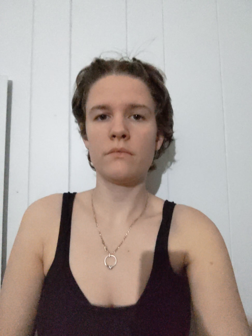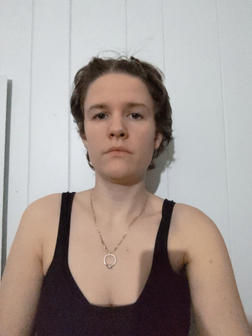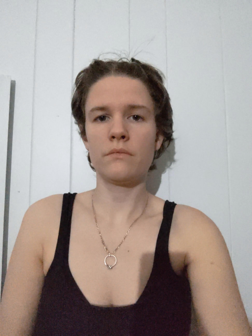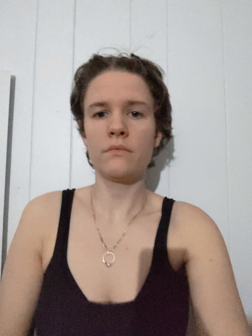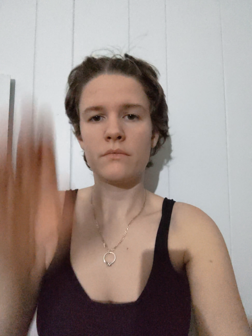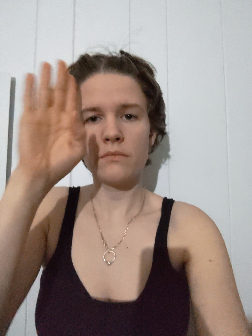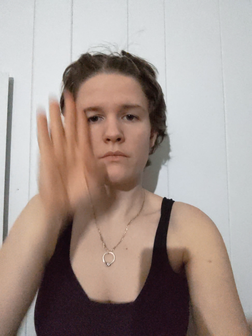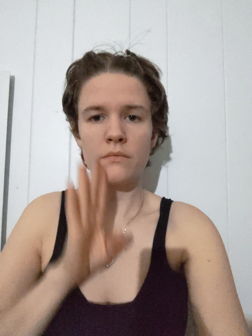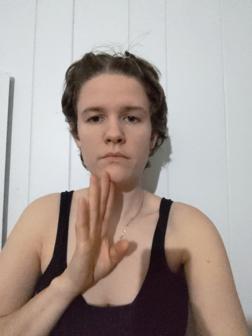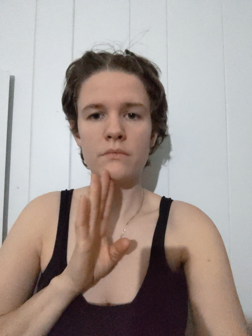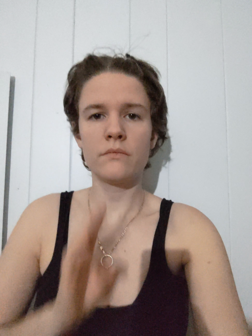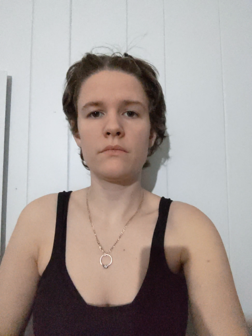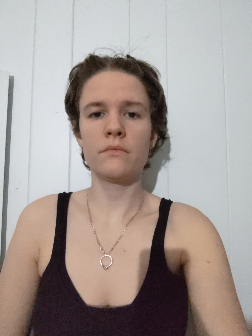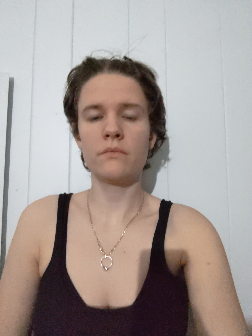brown